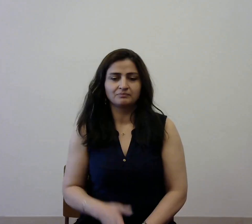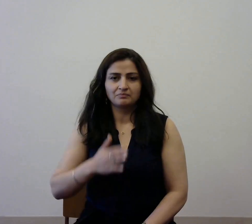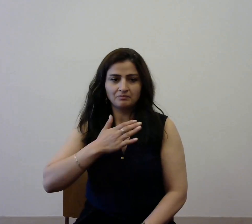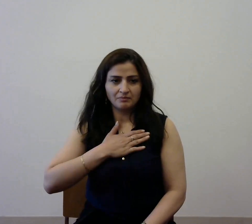mən